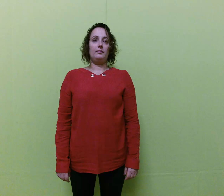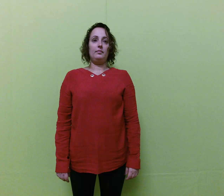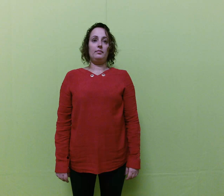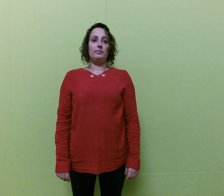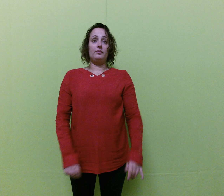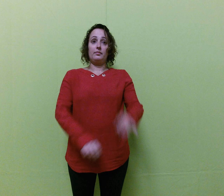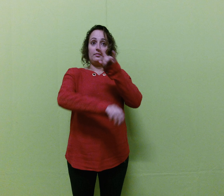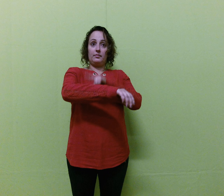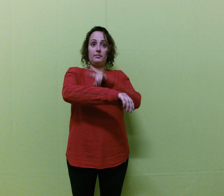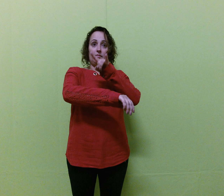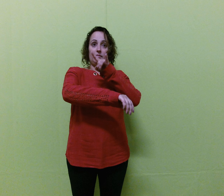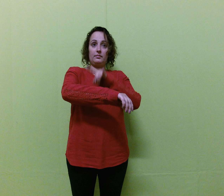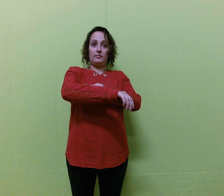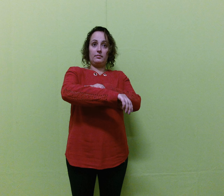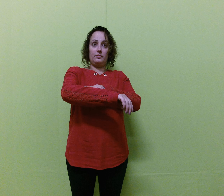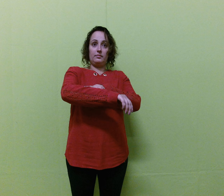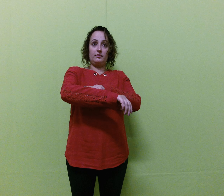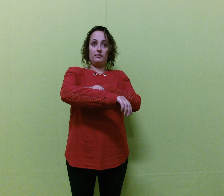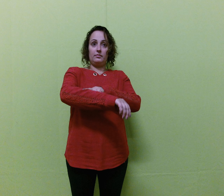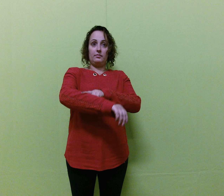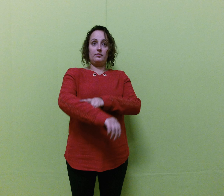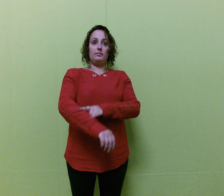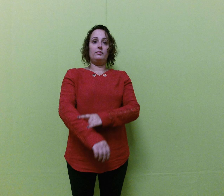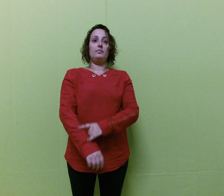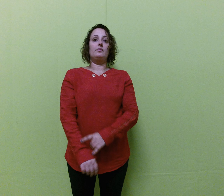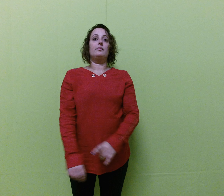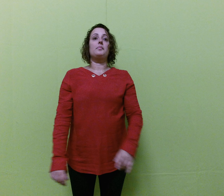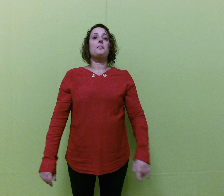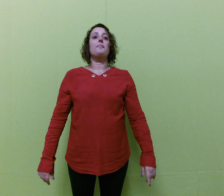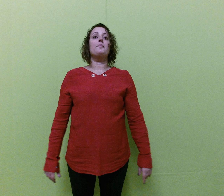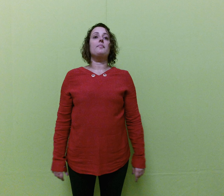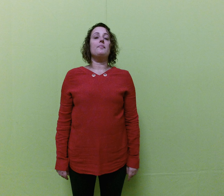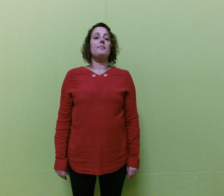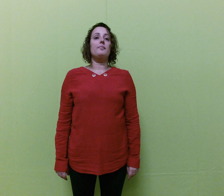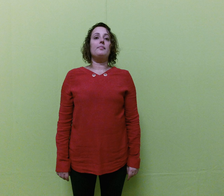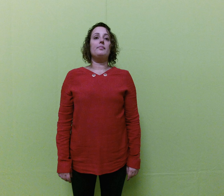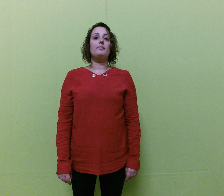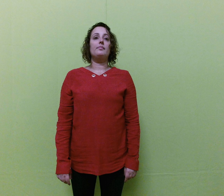banheiro